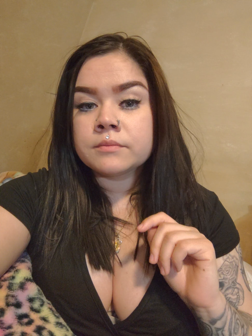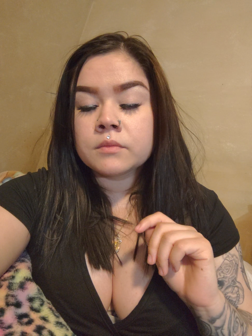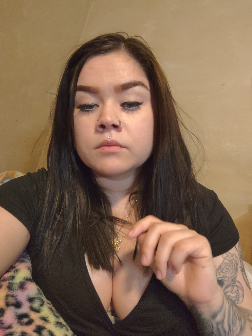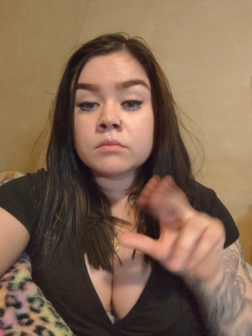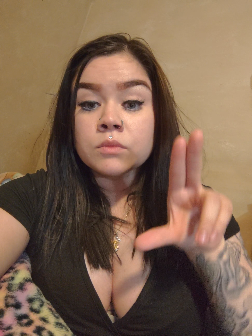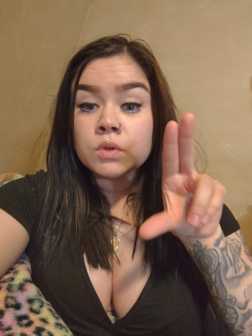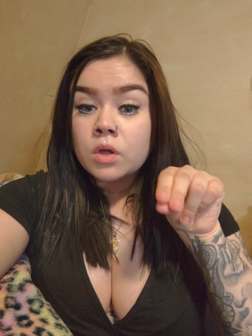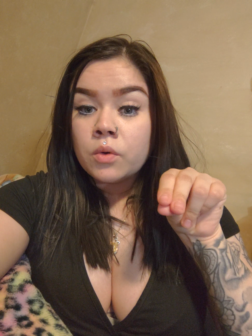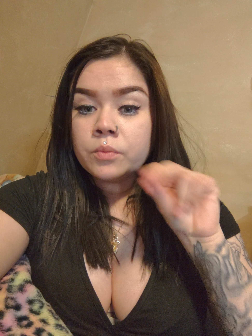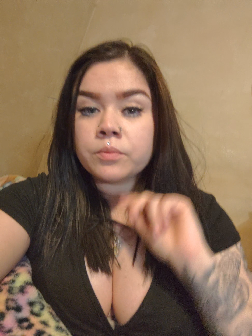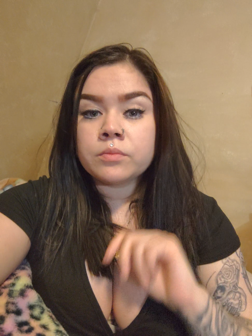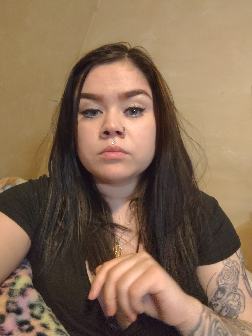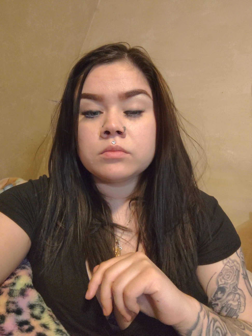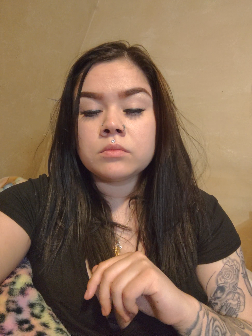no